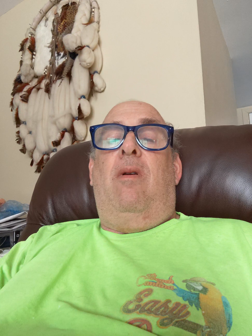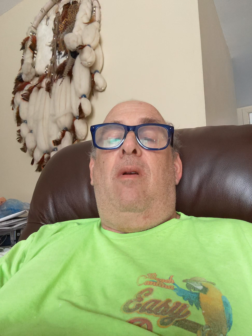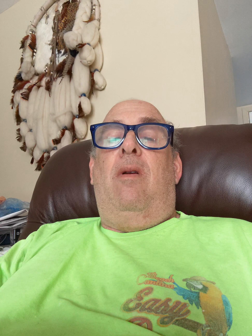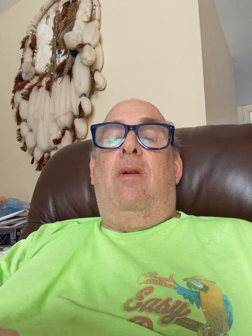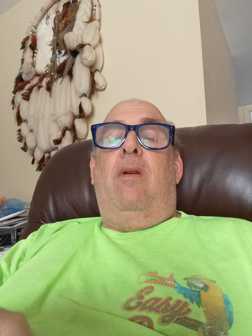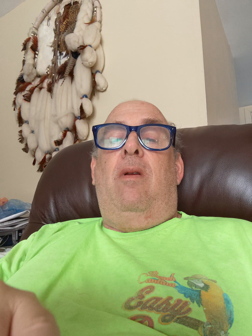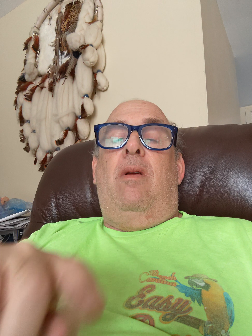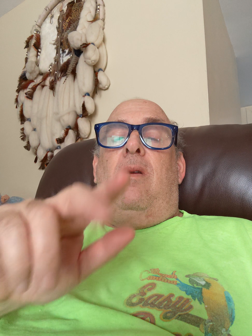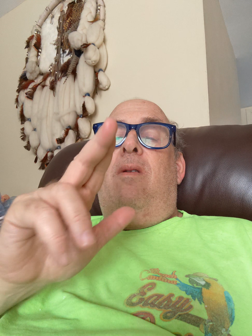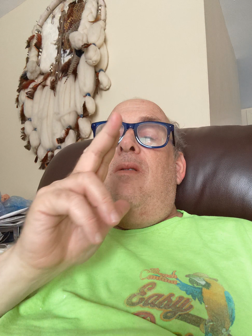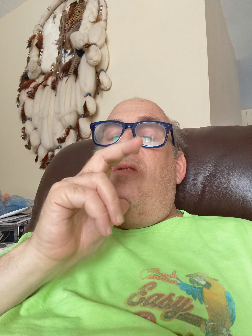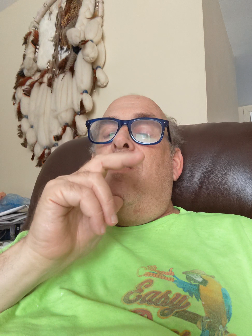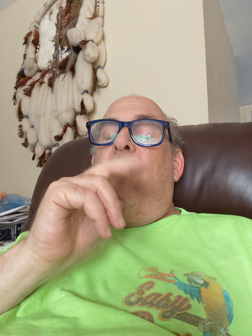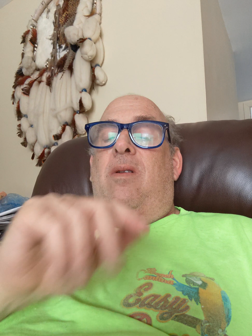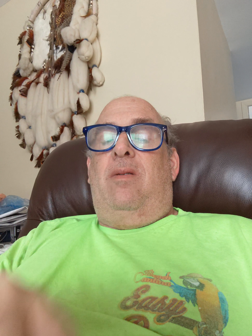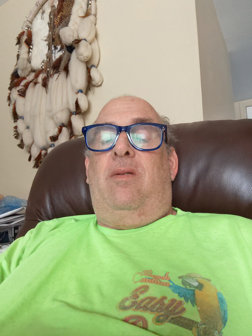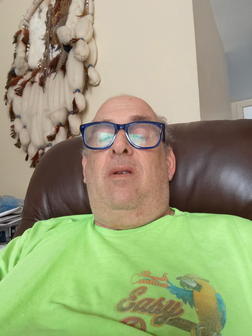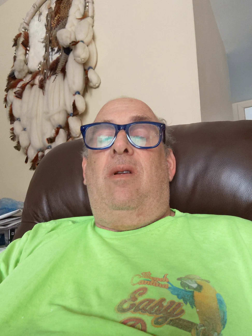hen